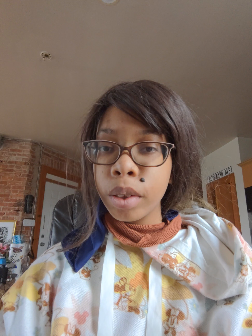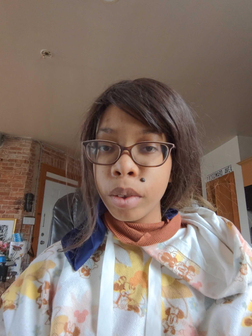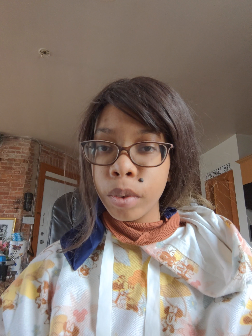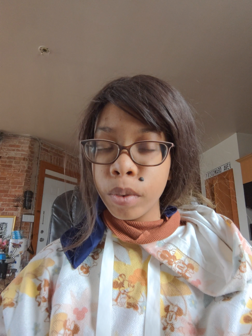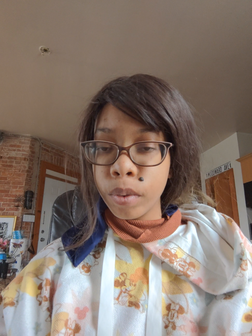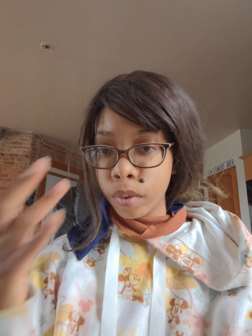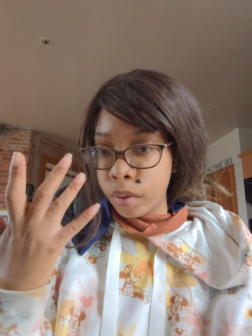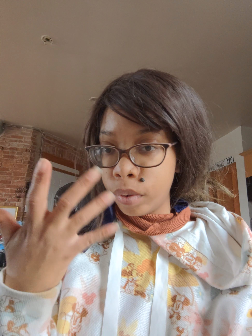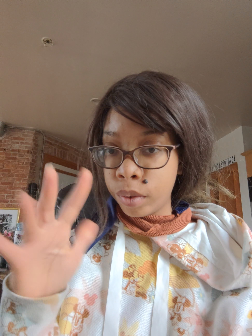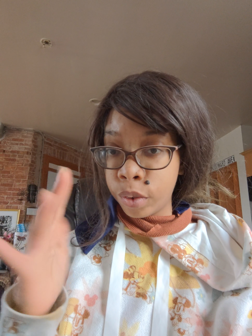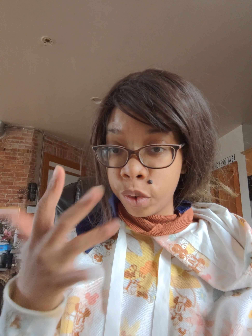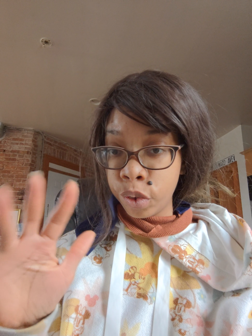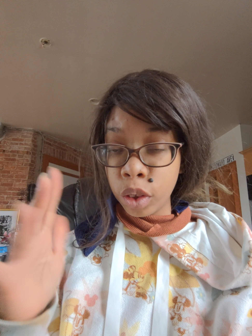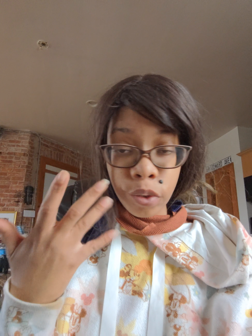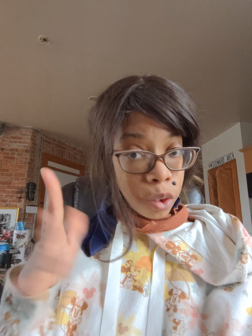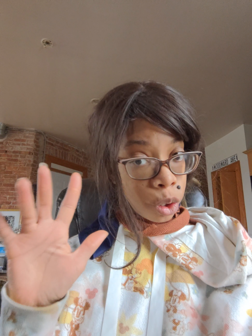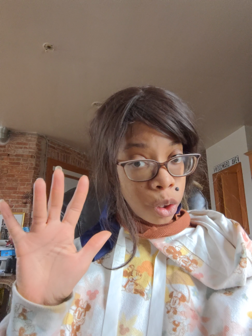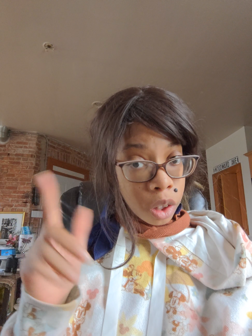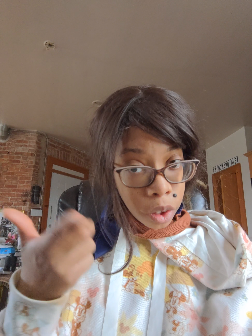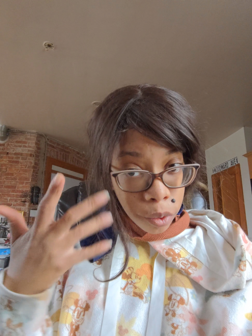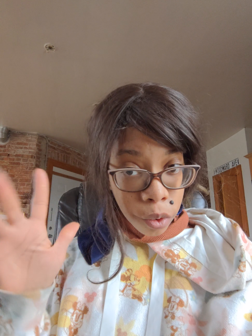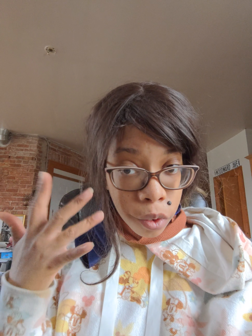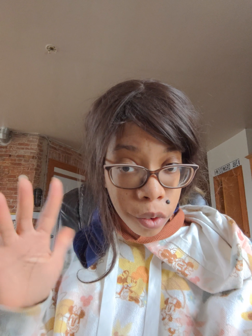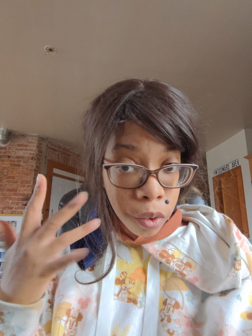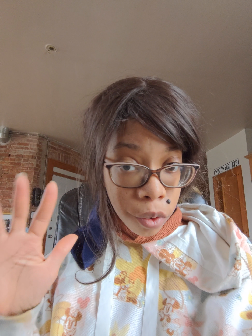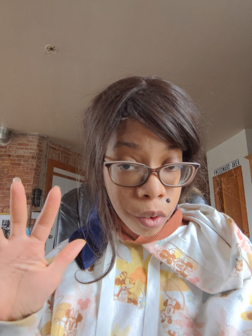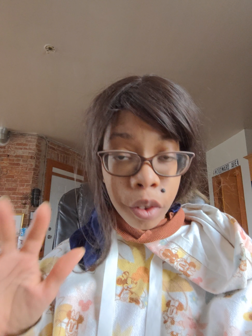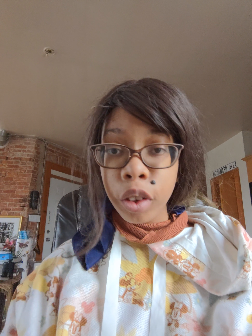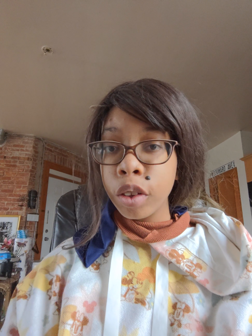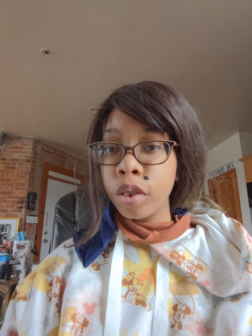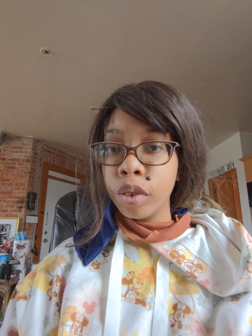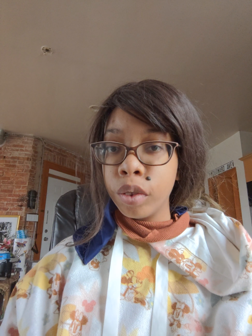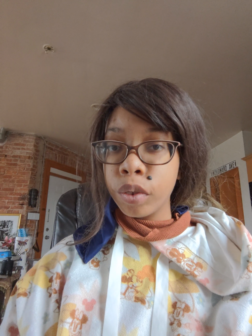finish